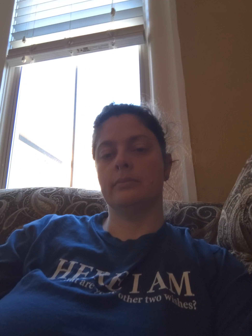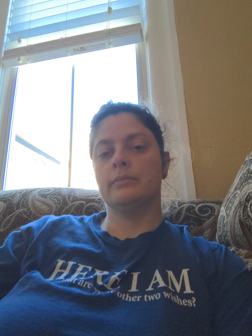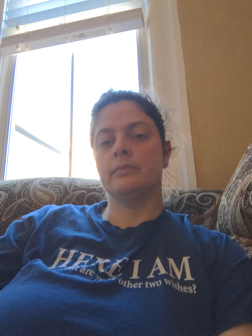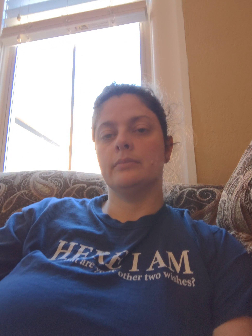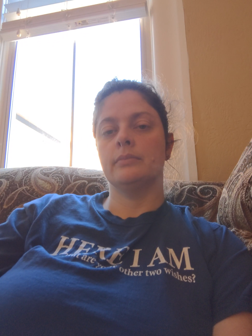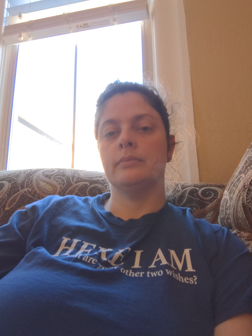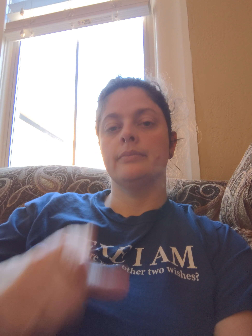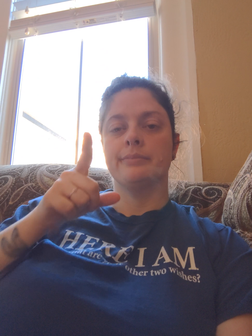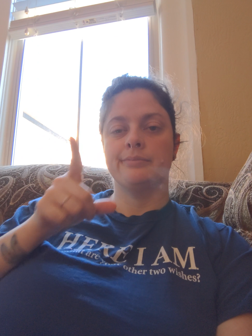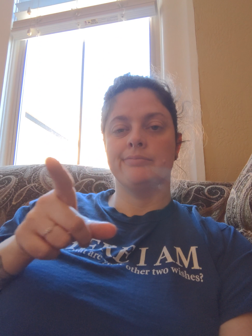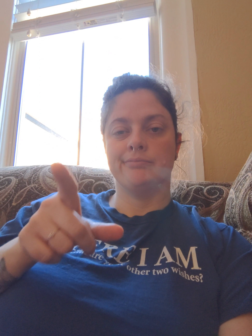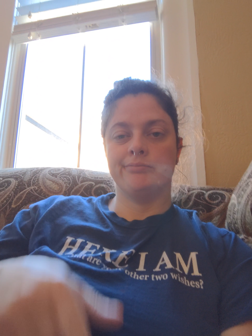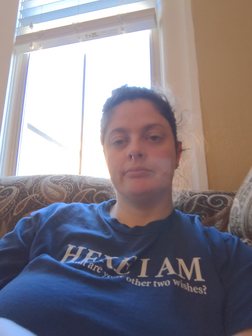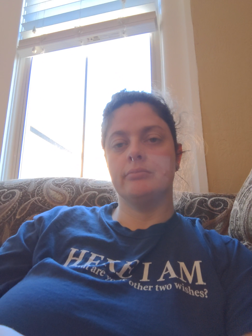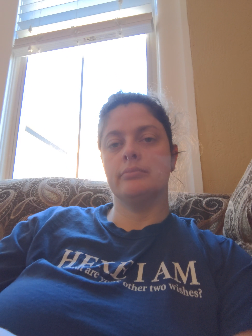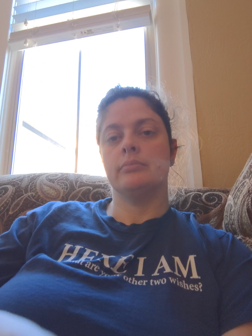he/she/it